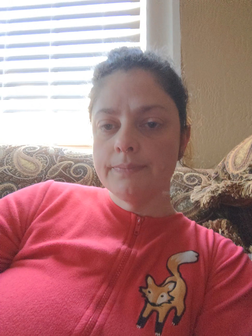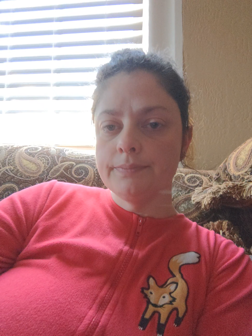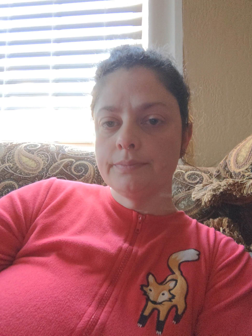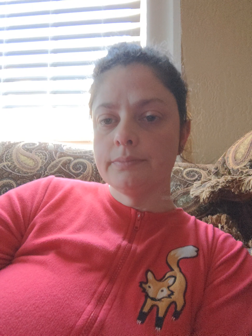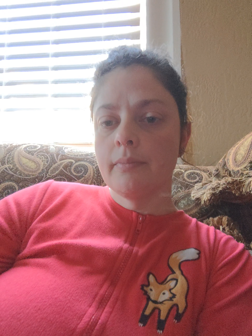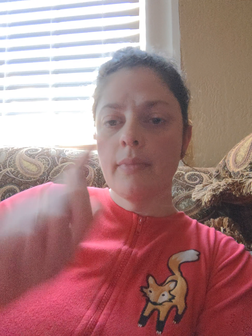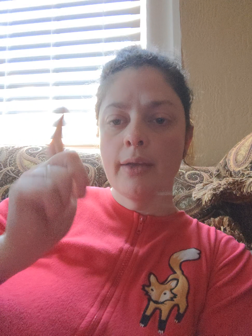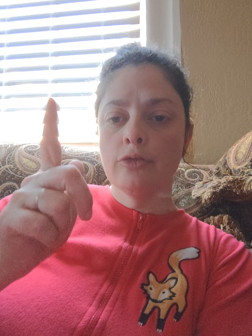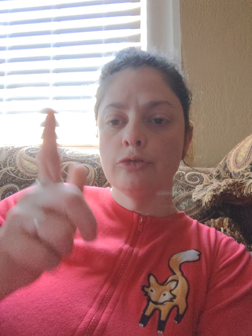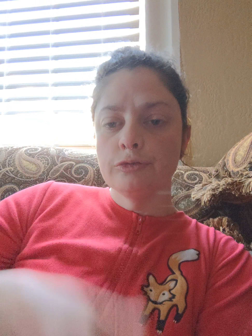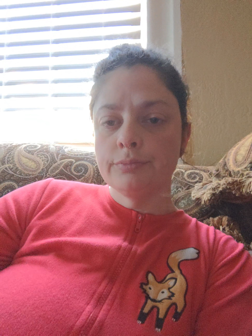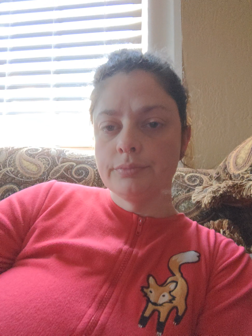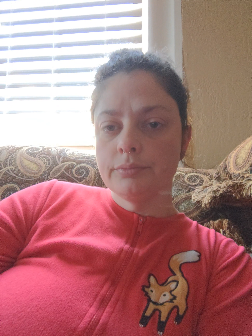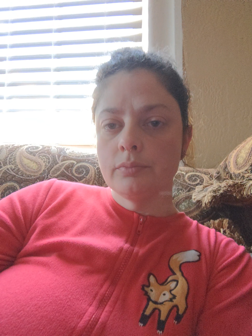later